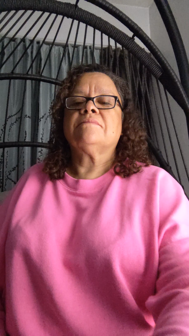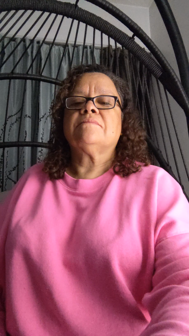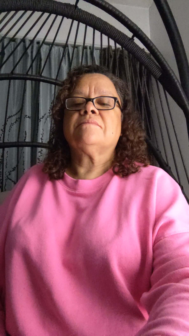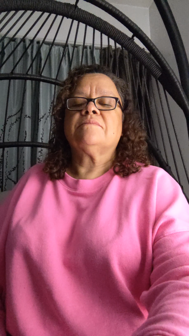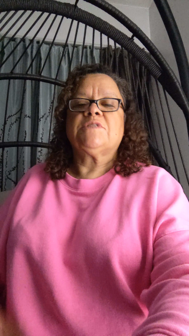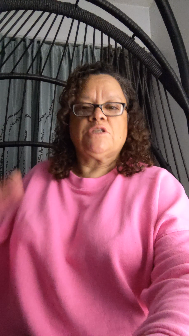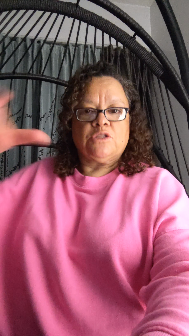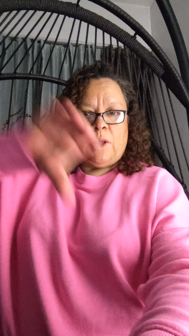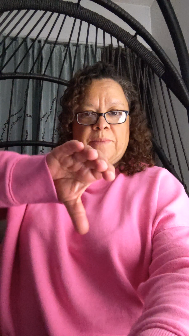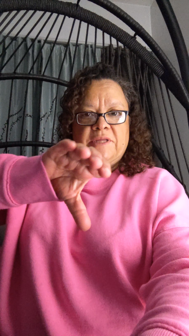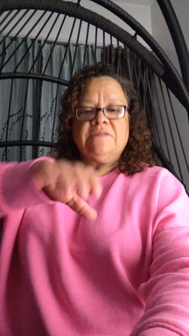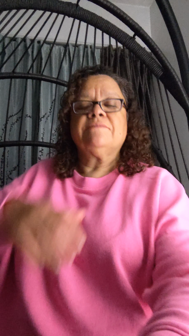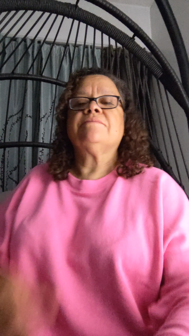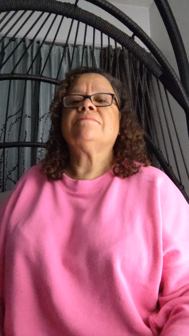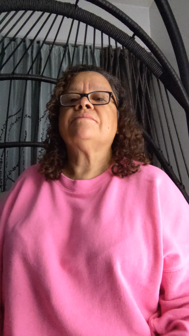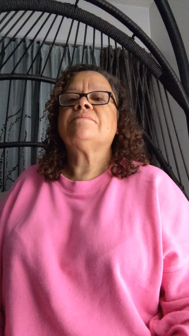dump